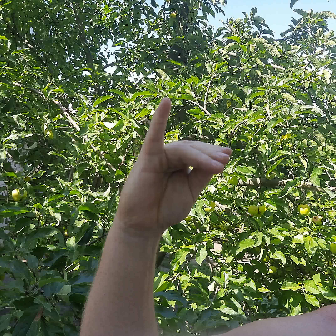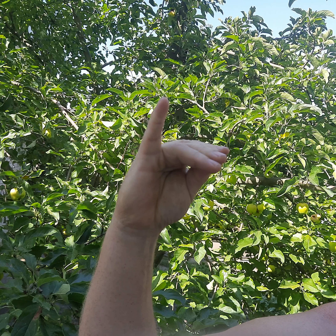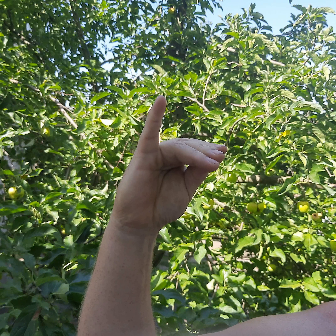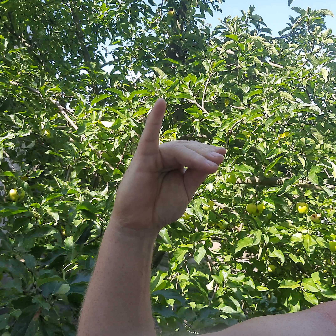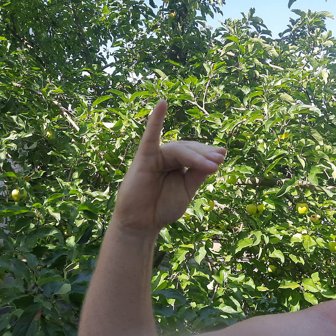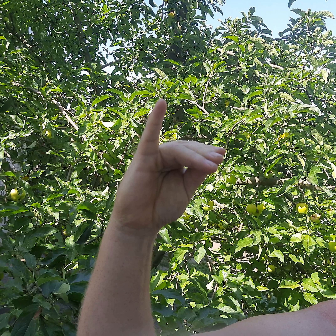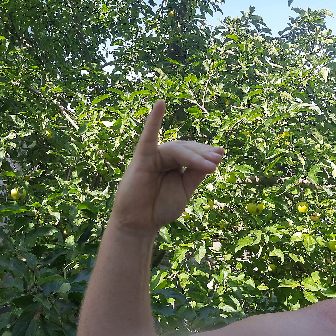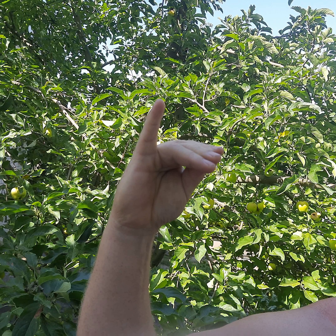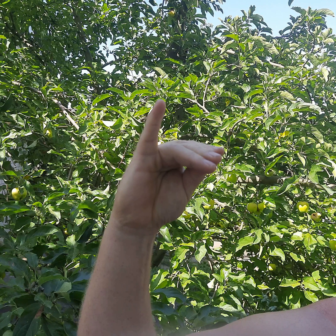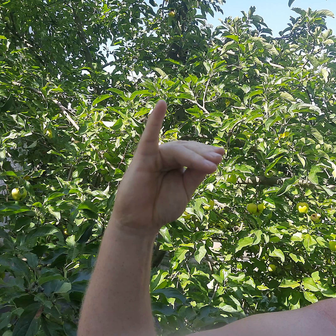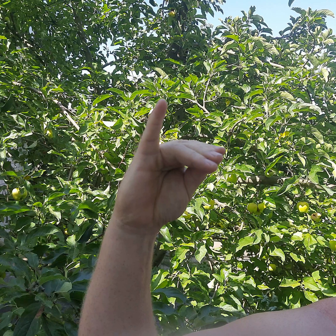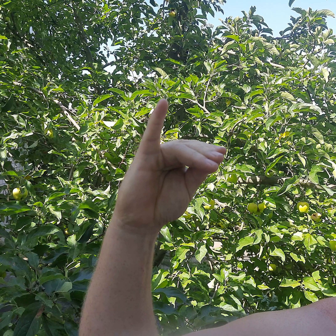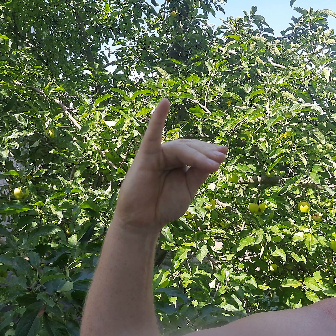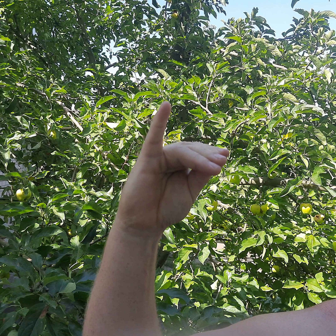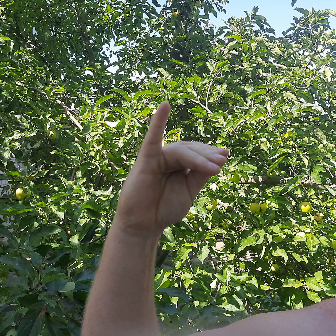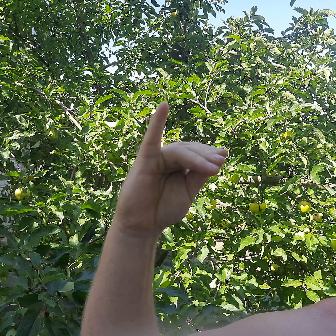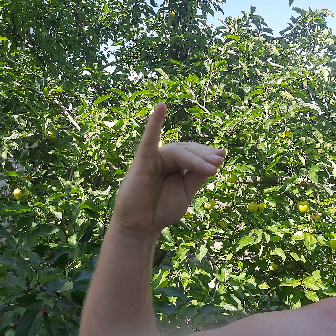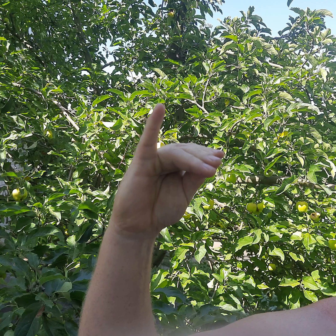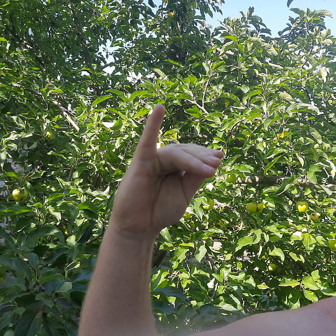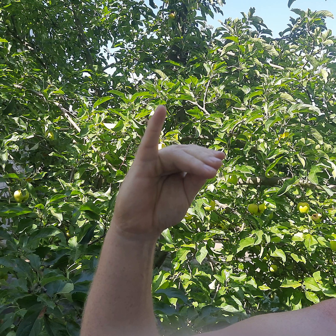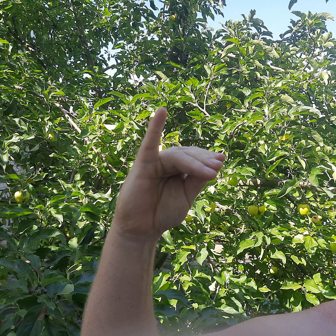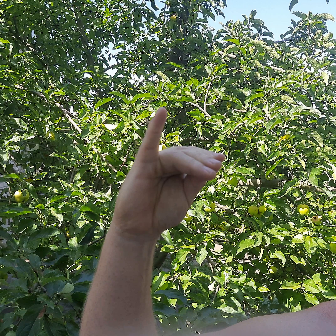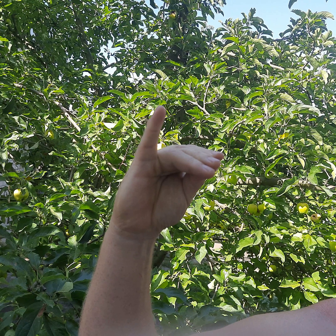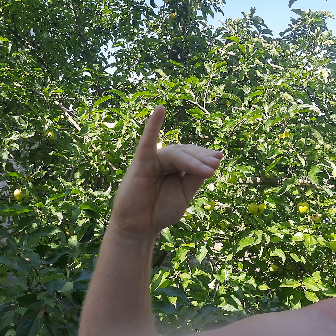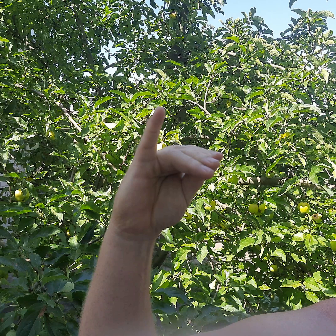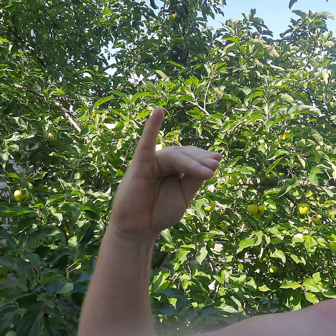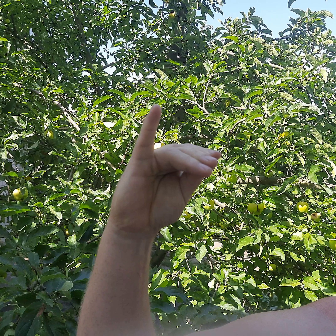Ю